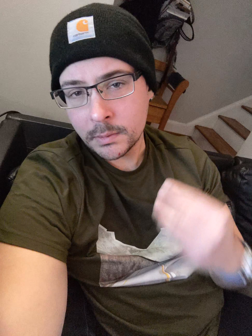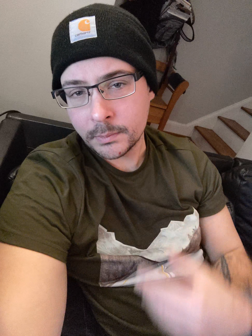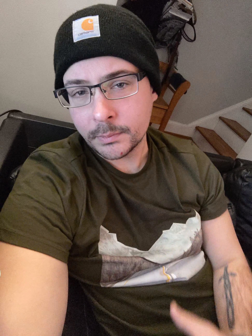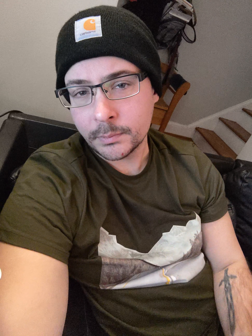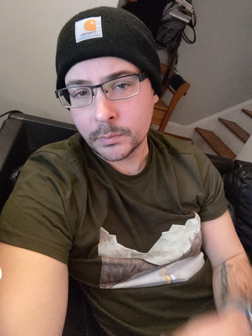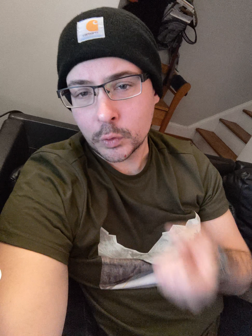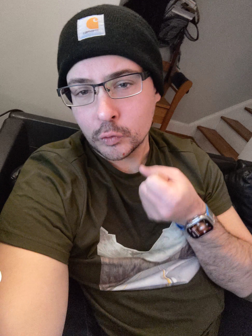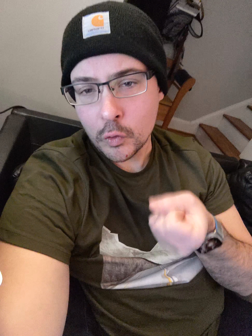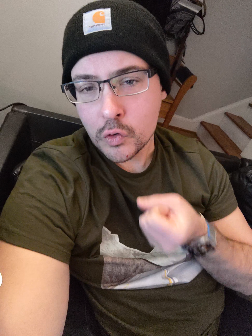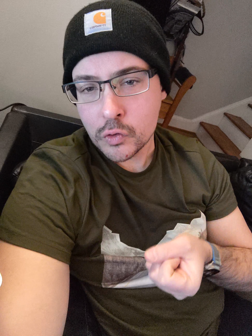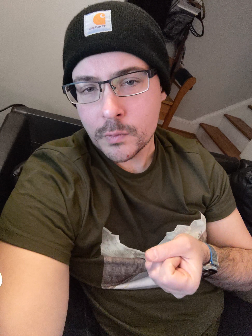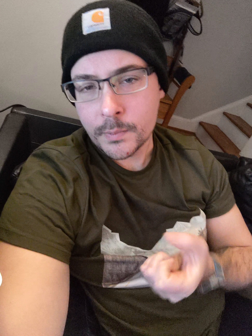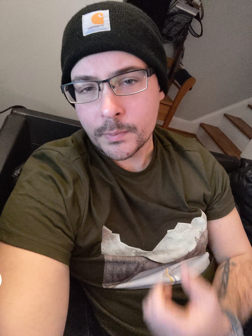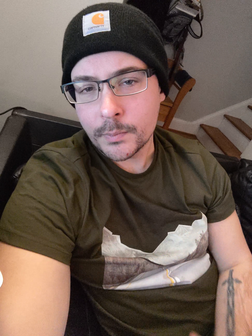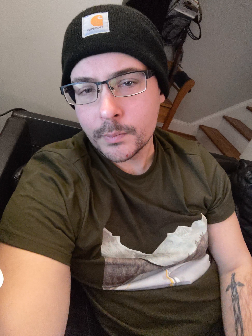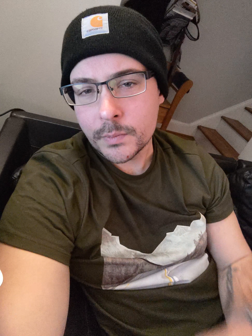drawer